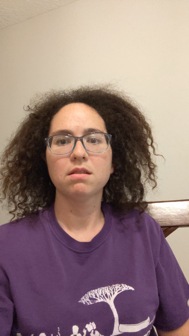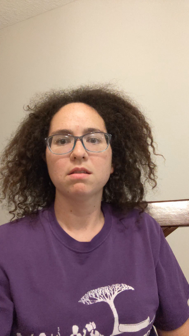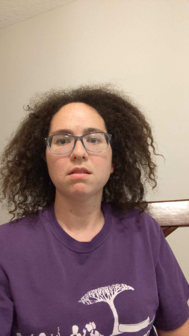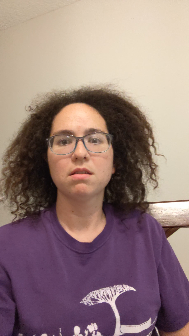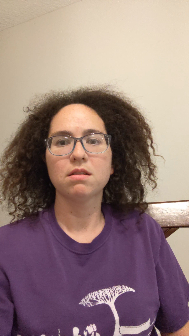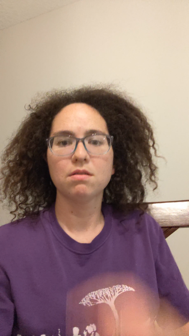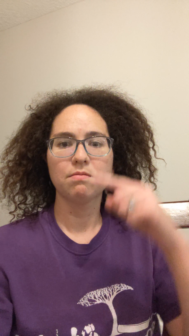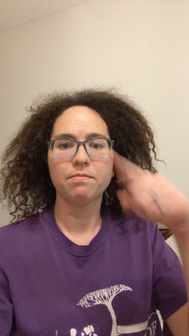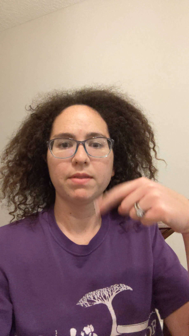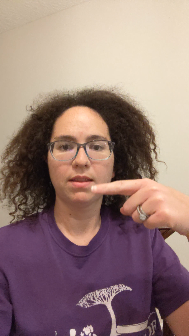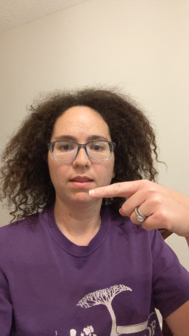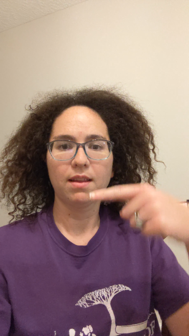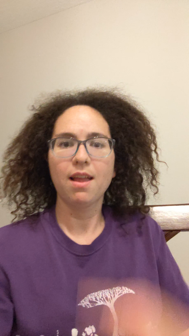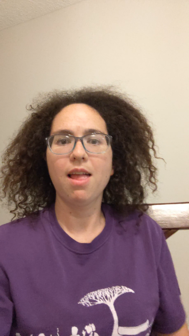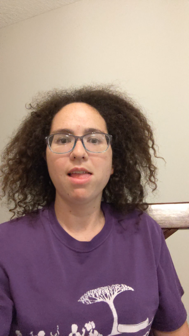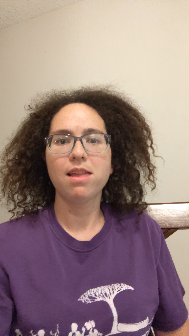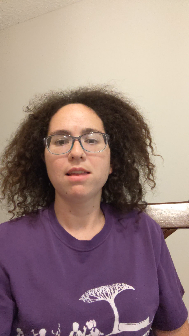about